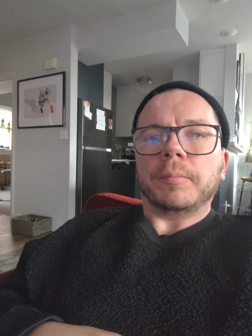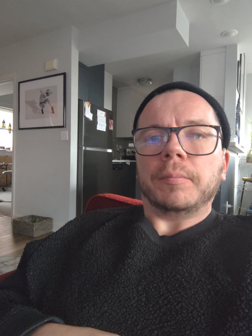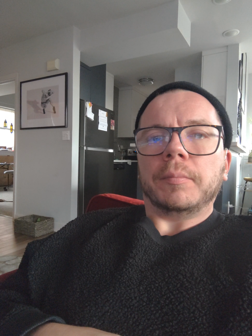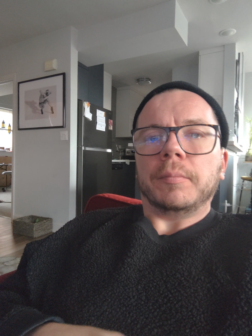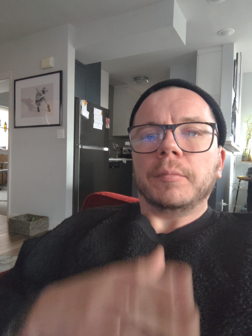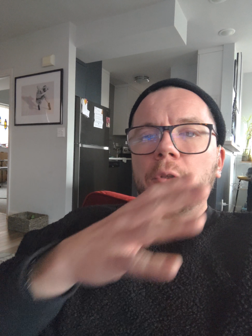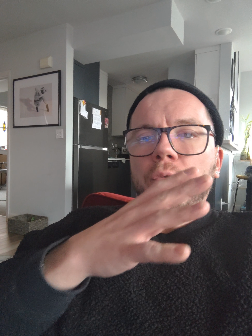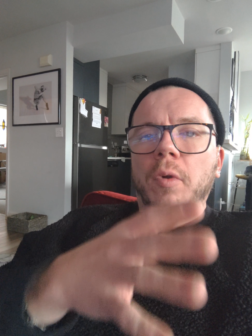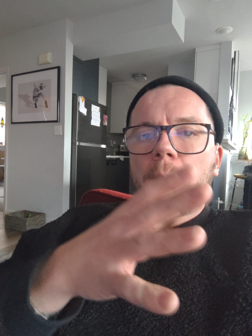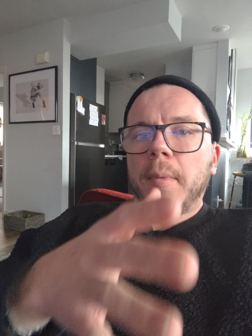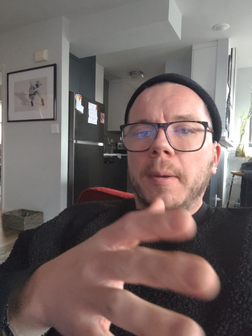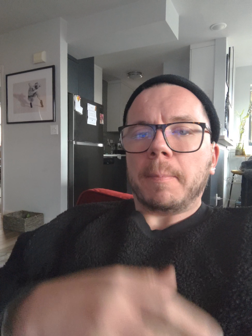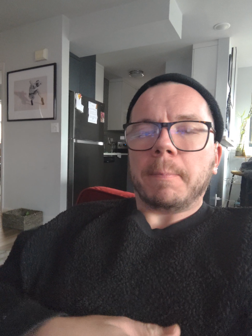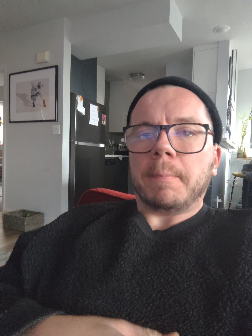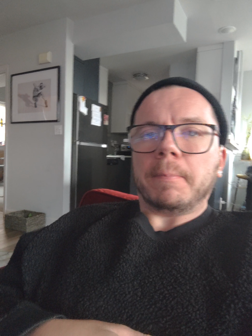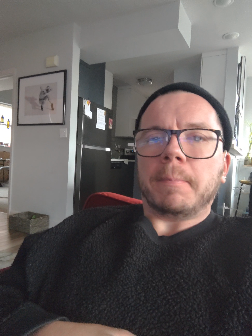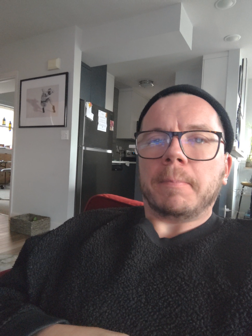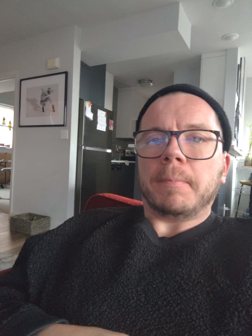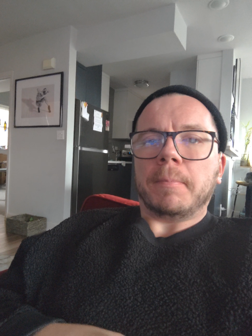grandma